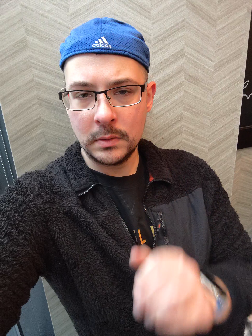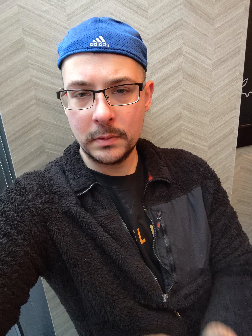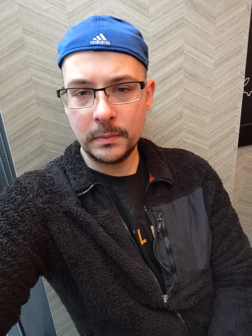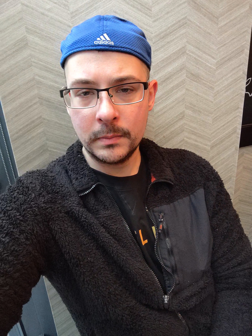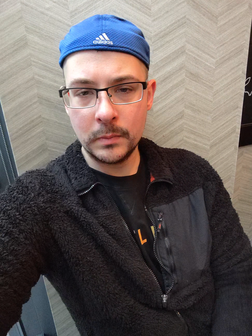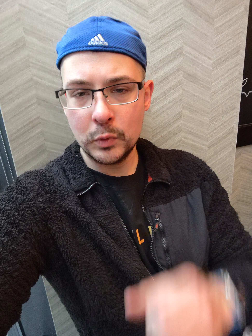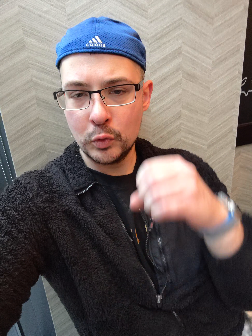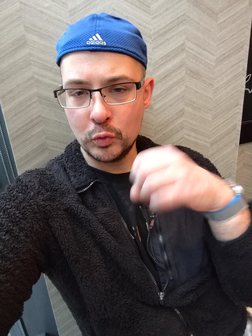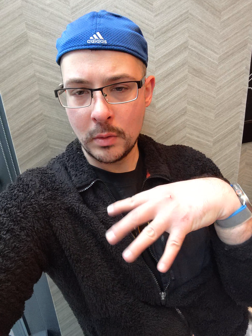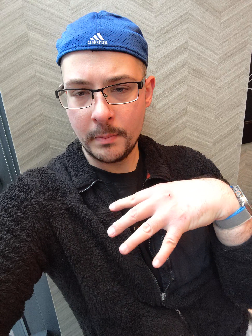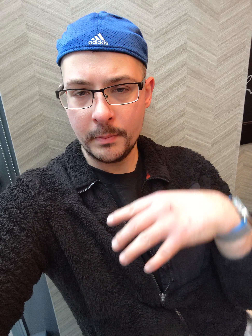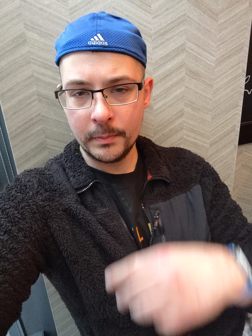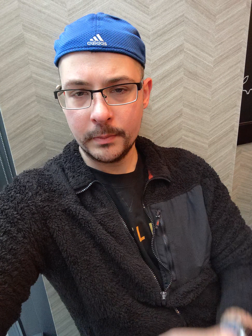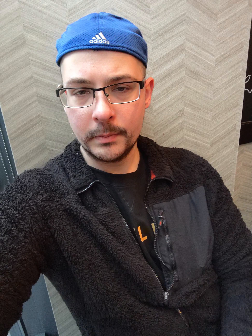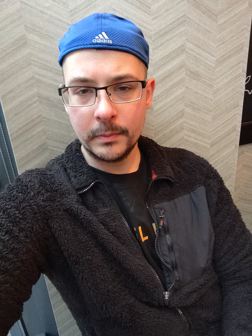drop